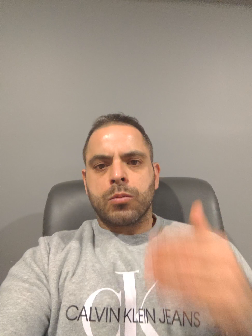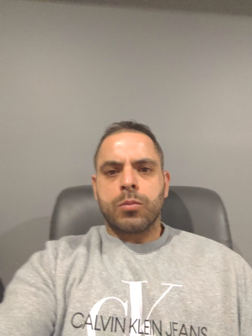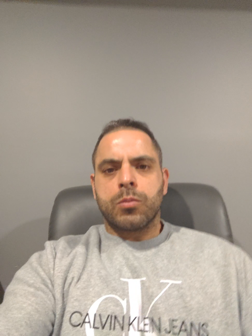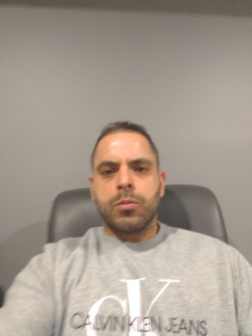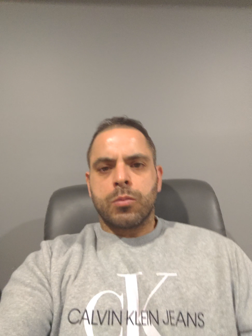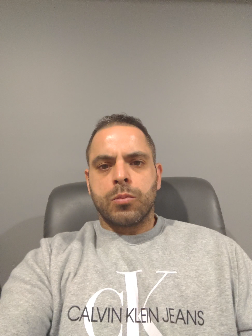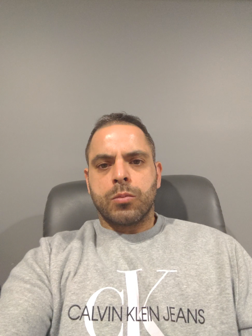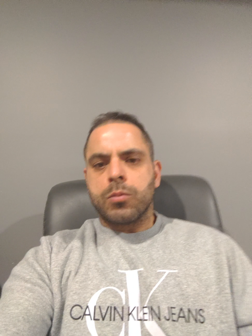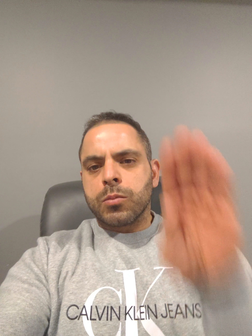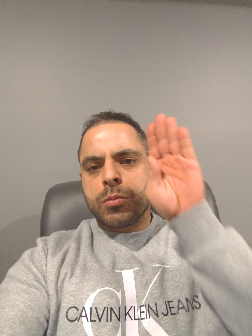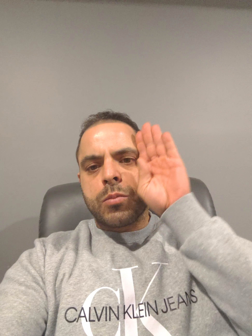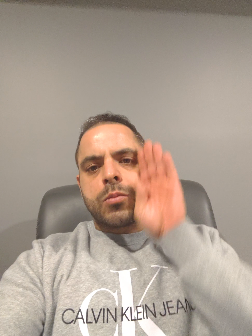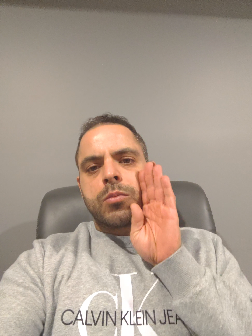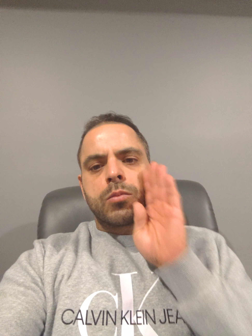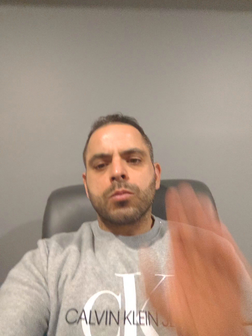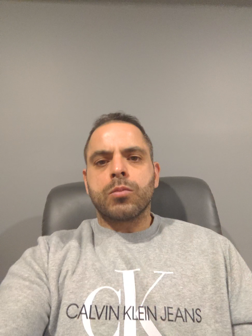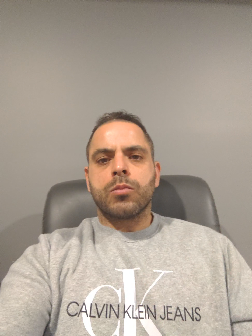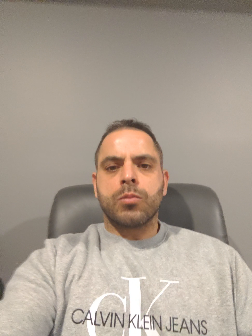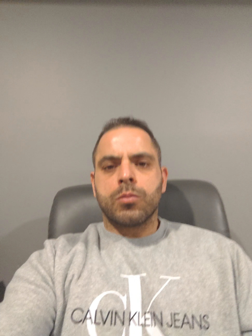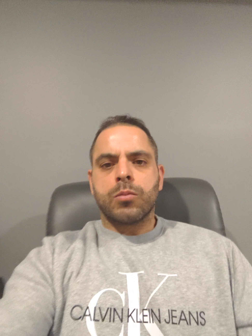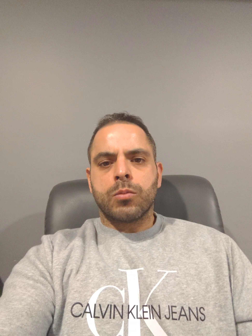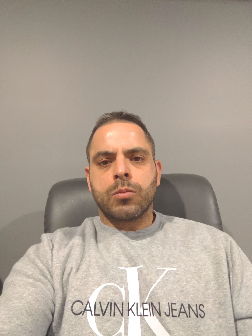brown